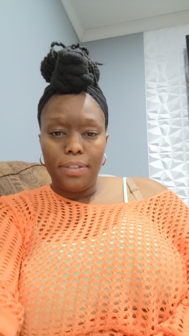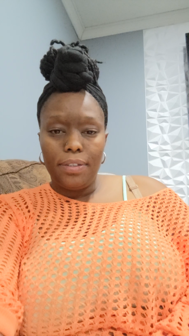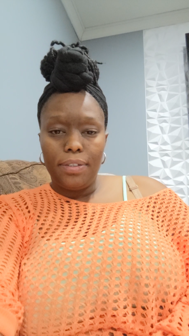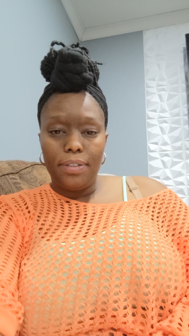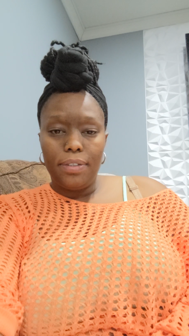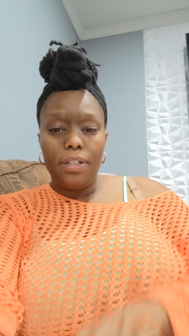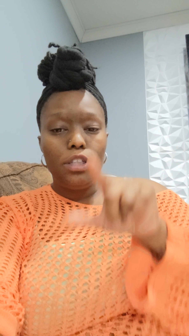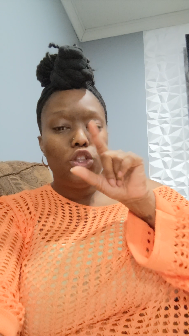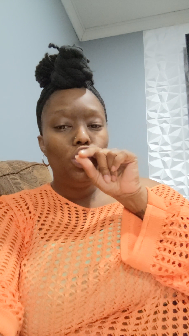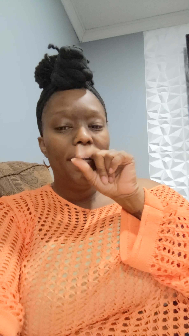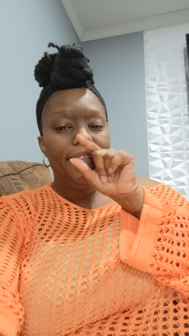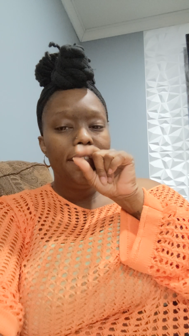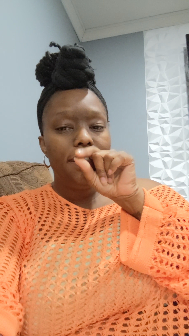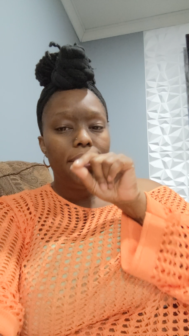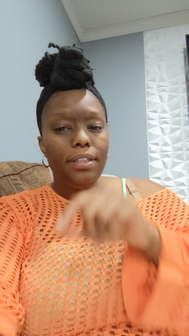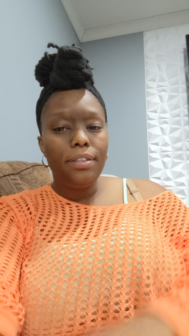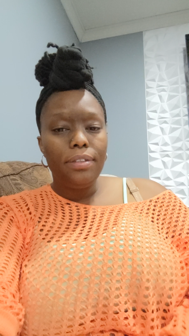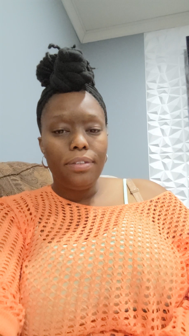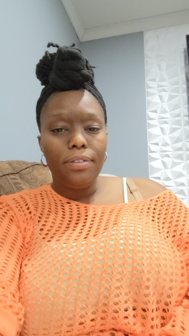chicken